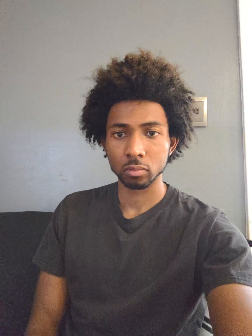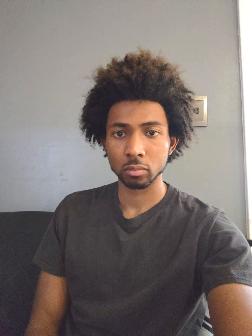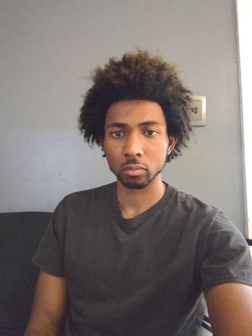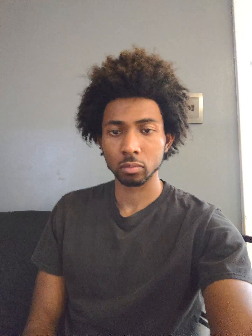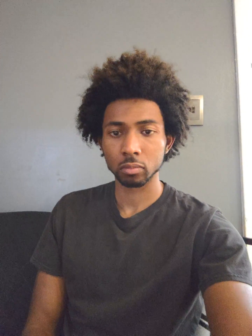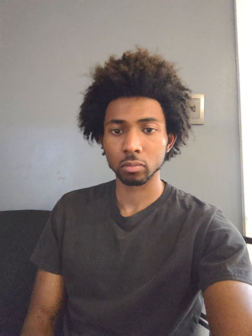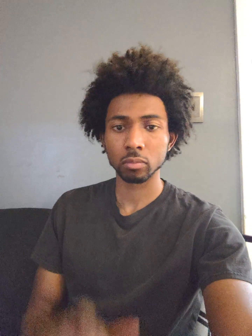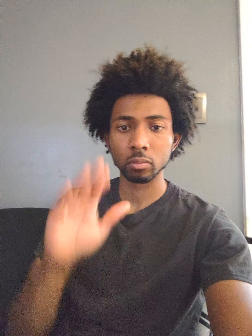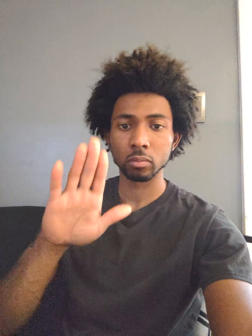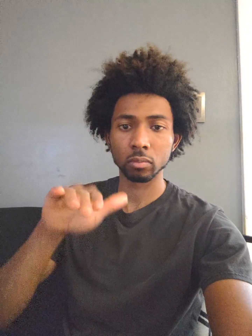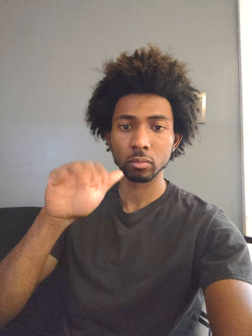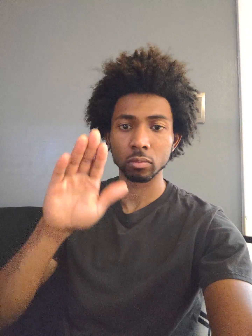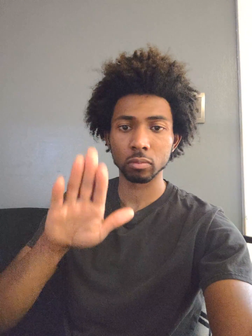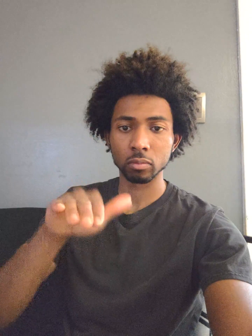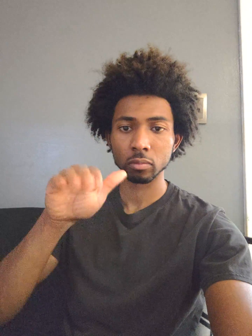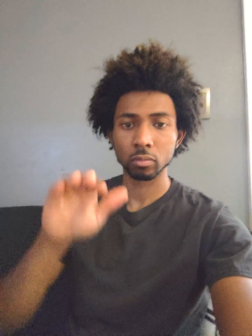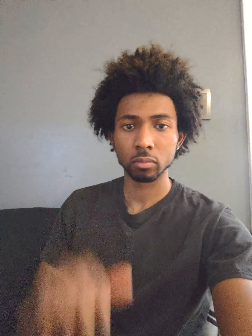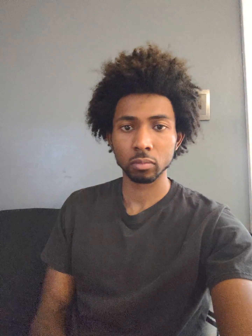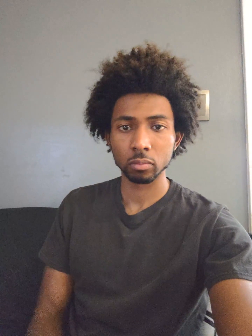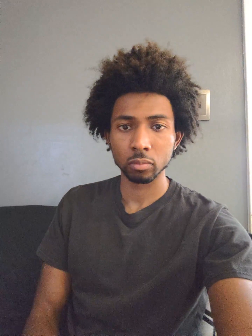paint